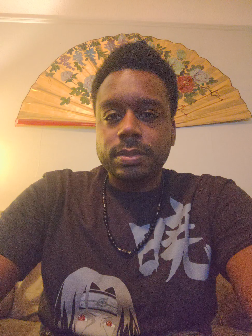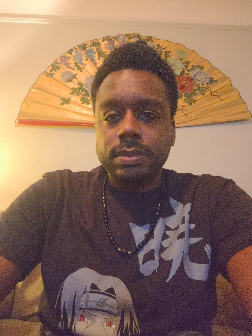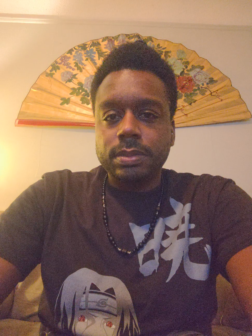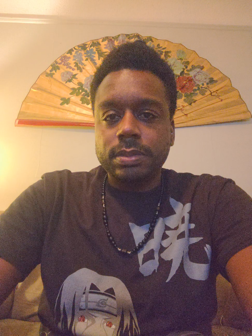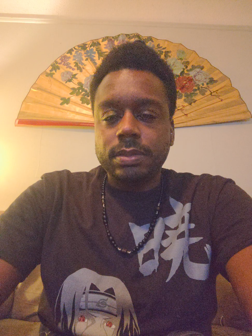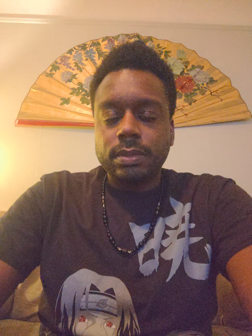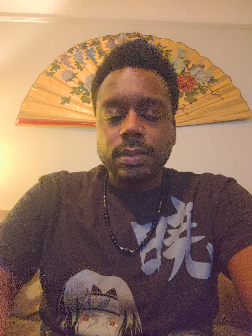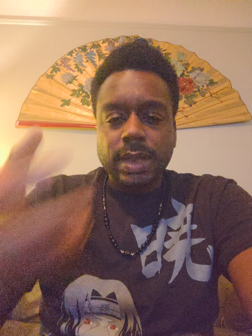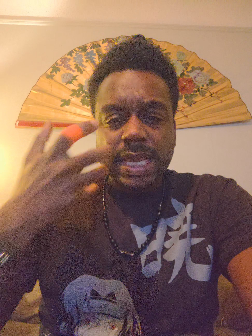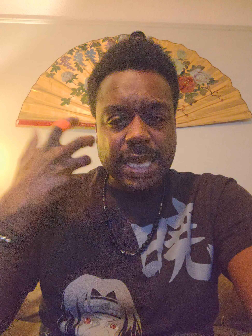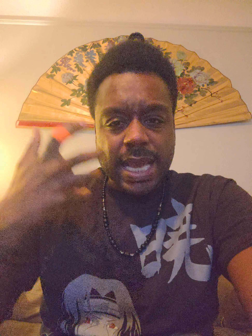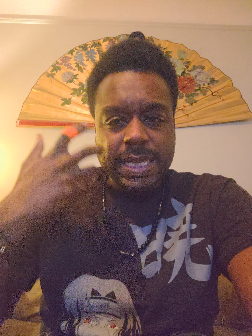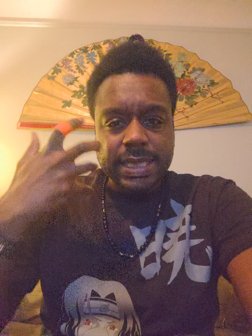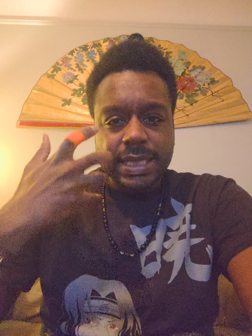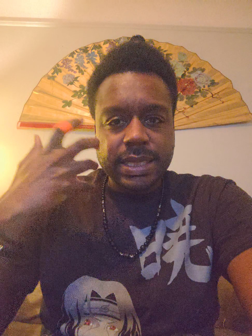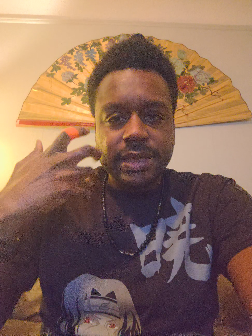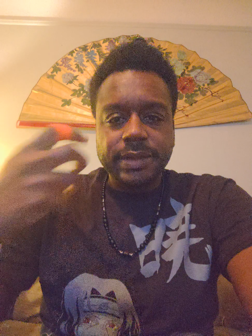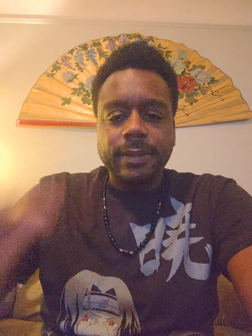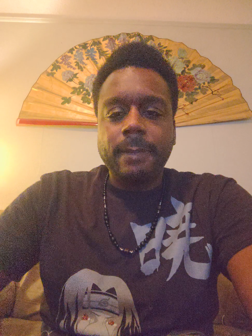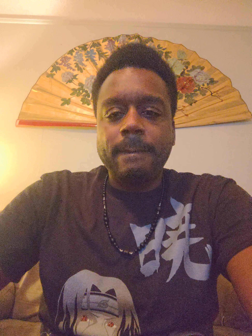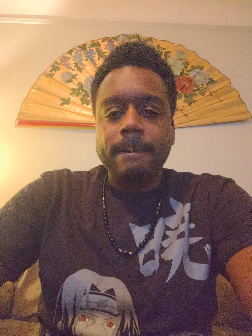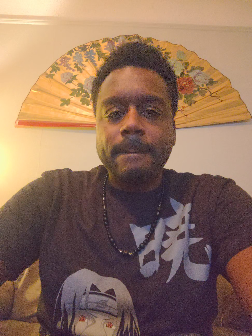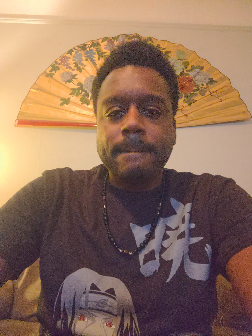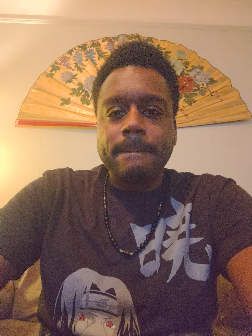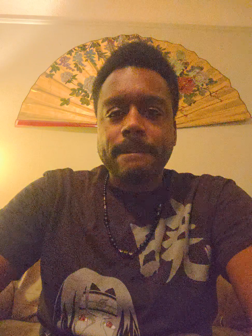tiger